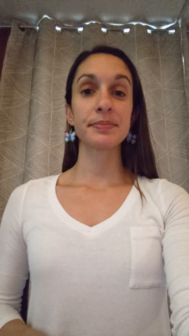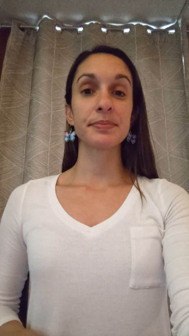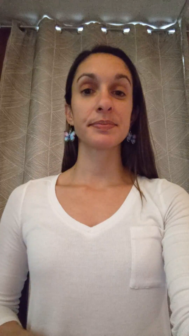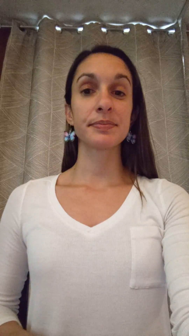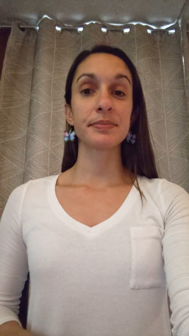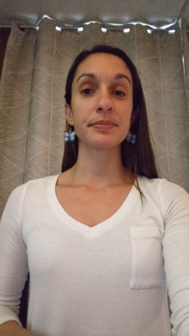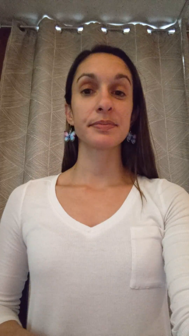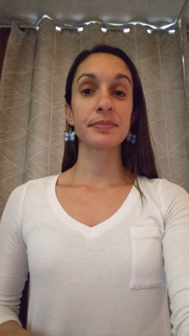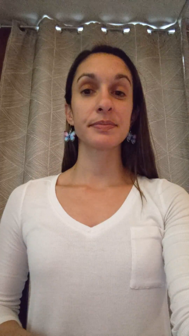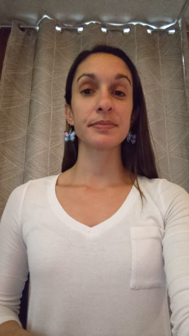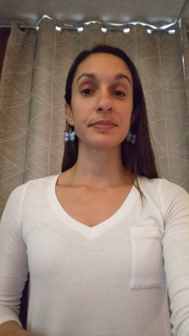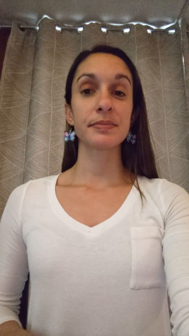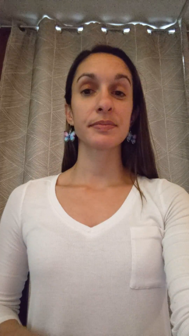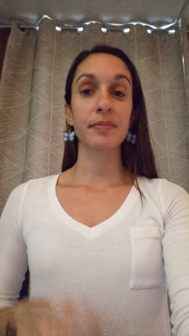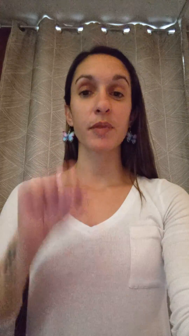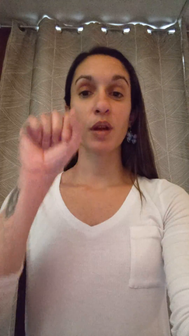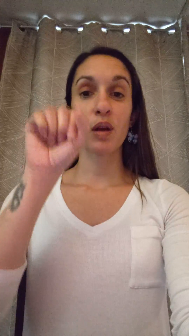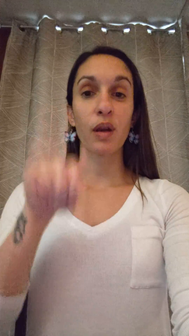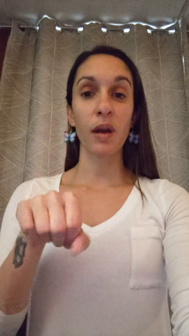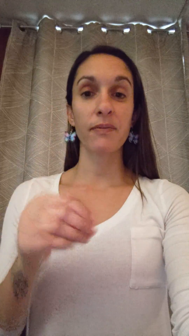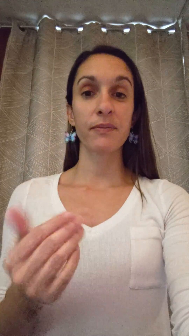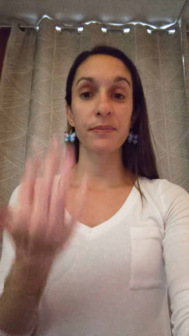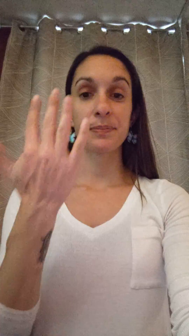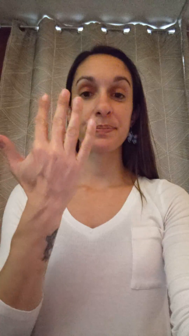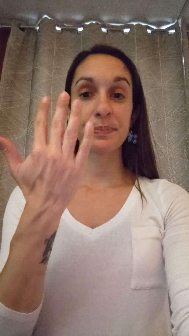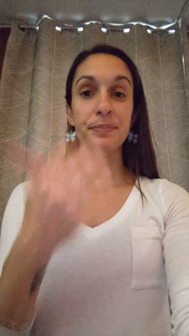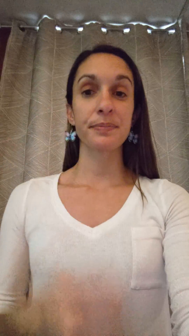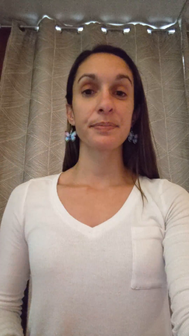gloves